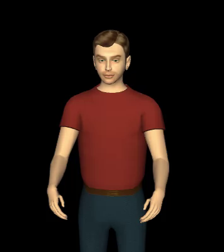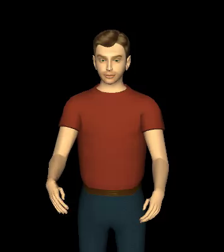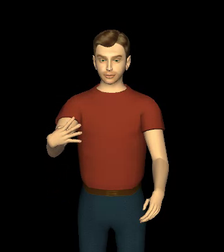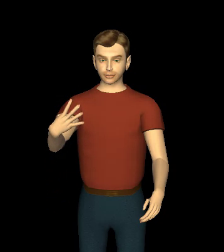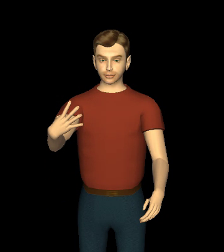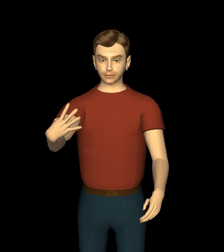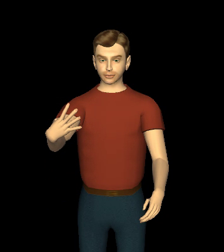4